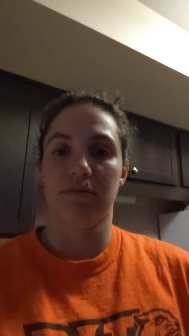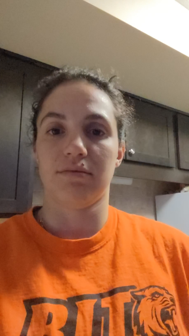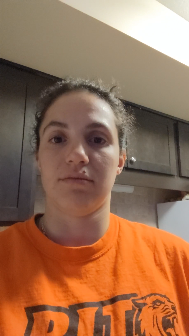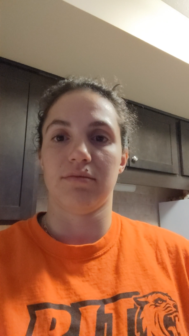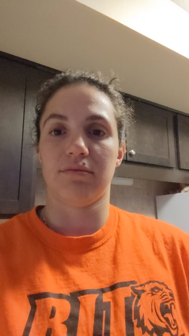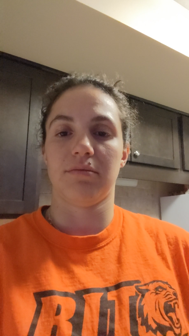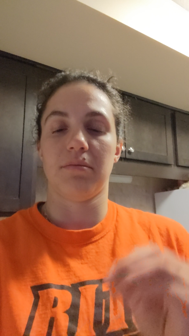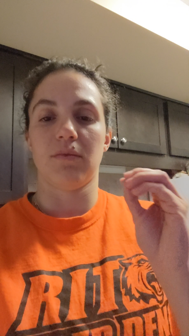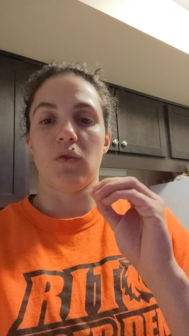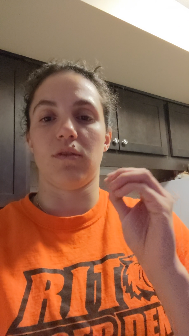more